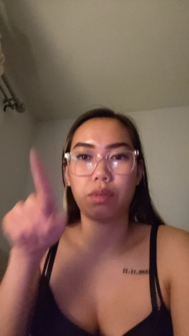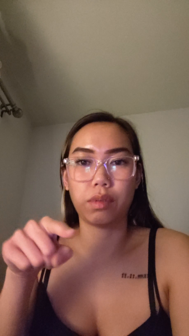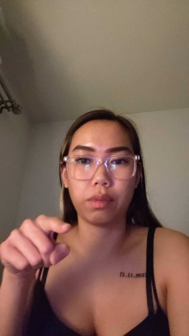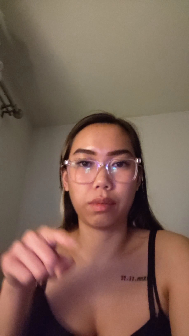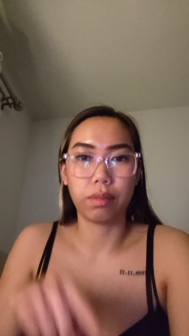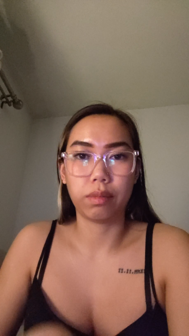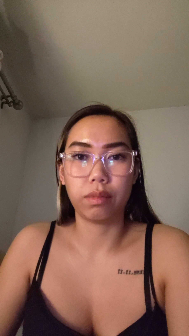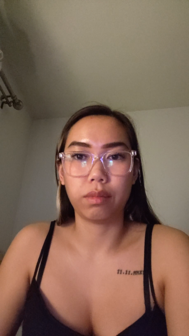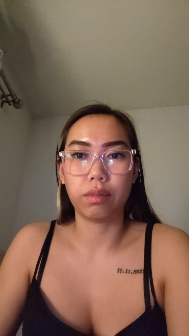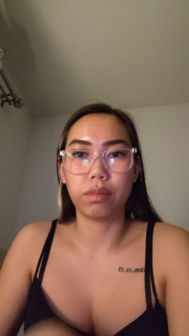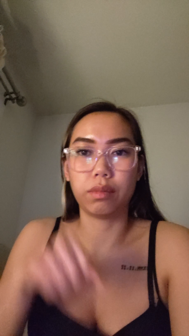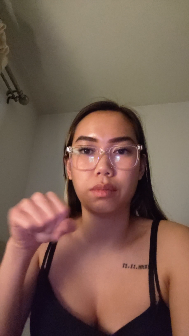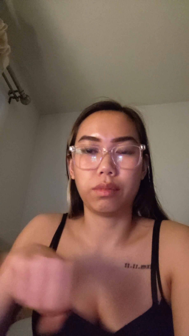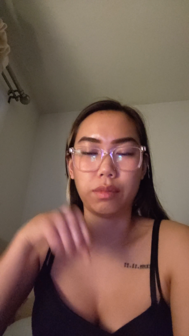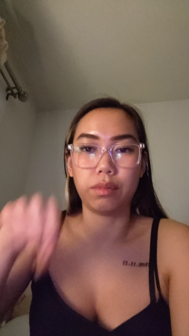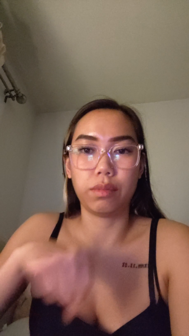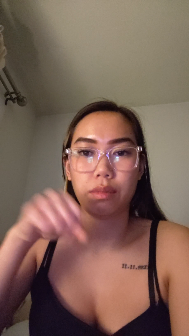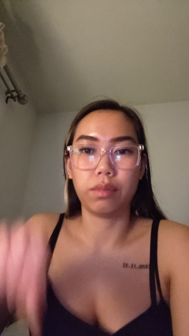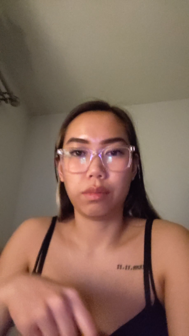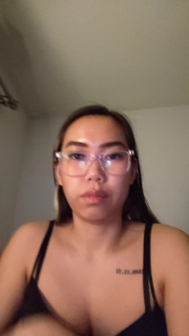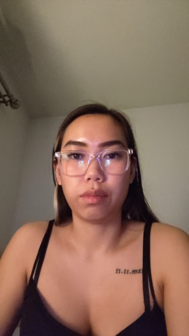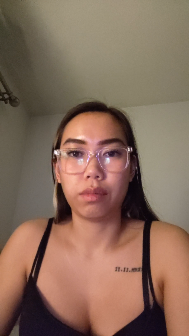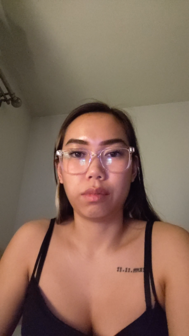bicycle